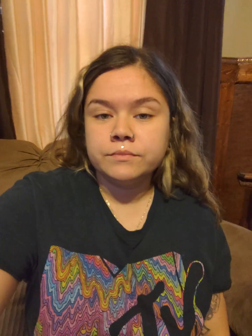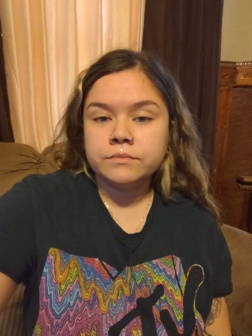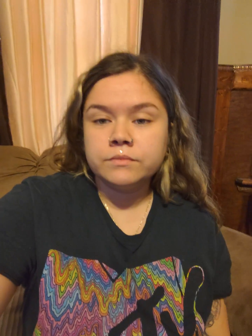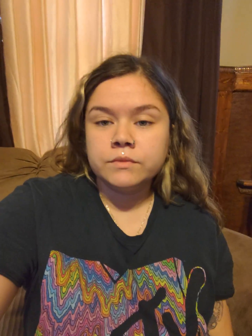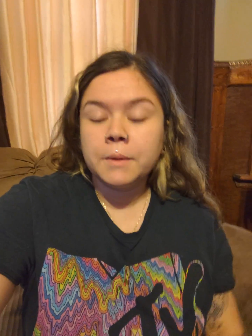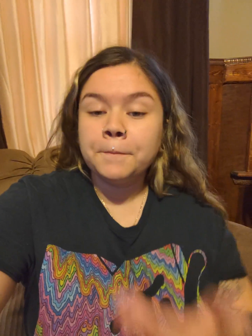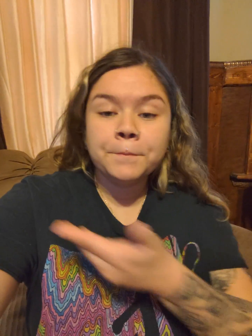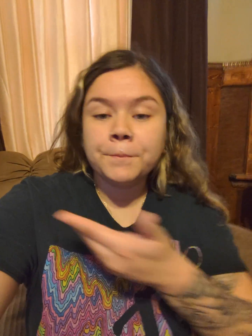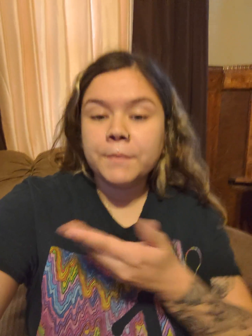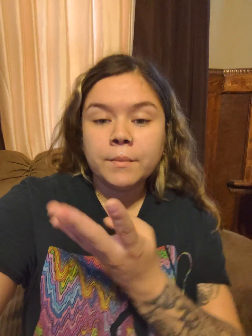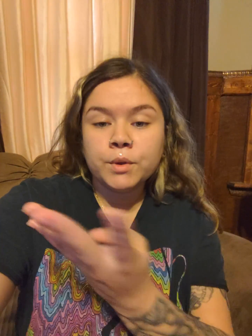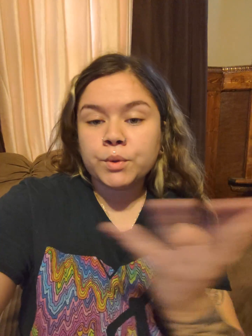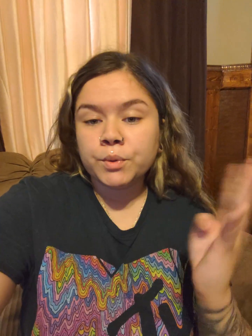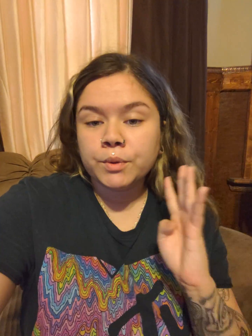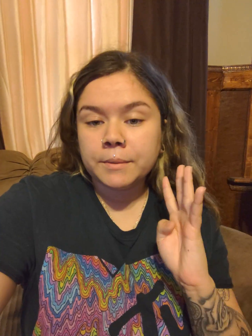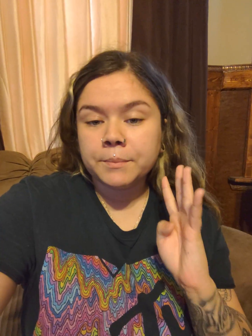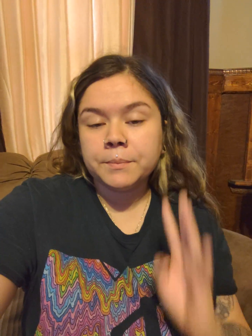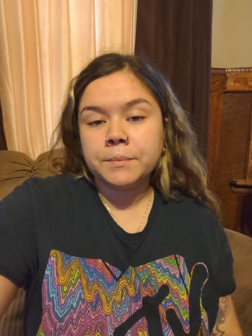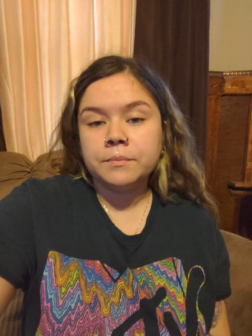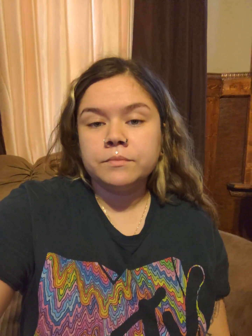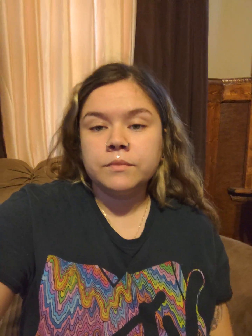crib